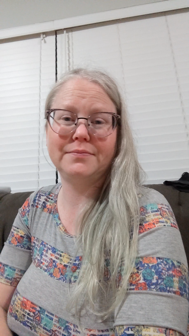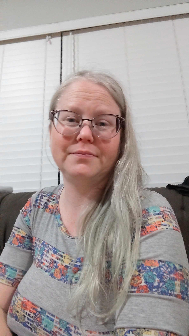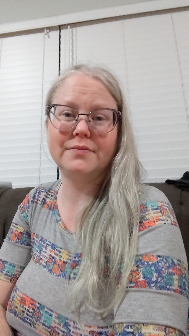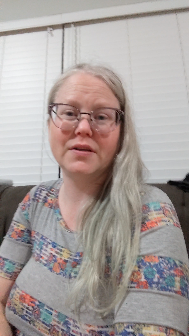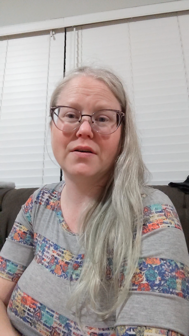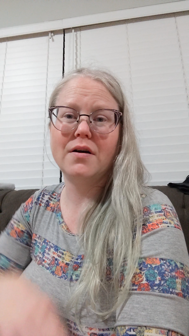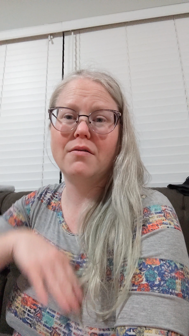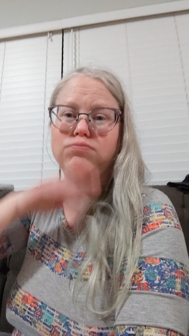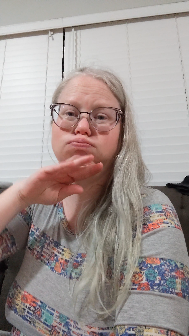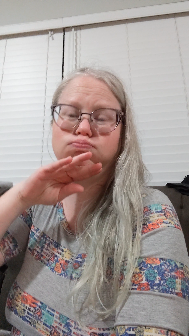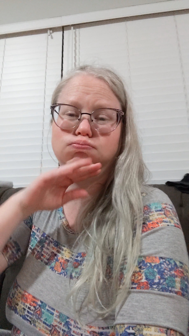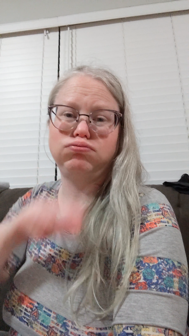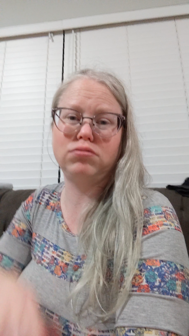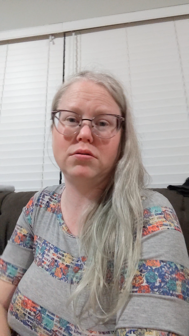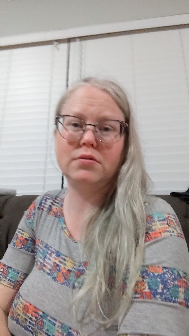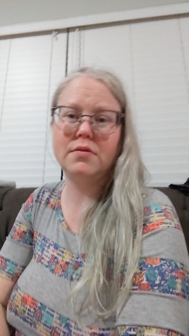full